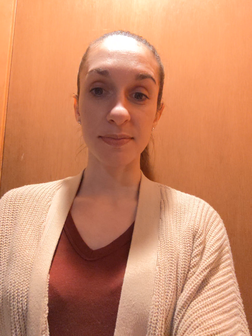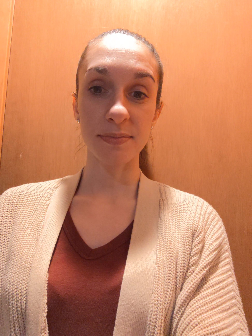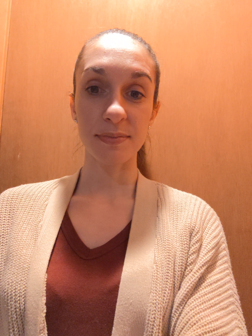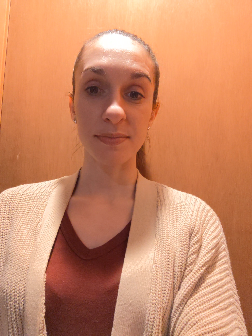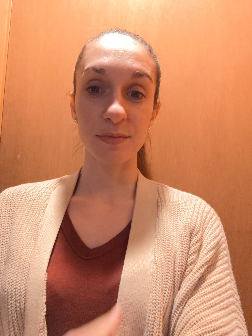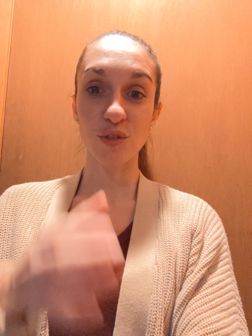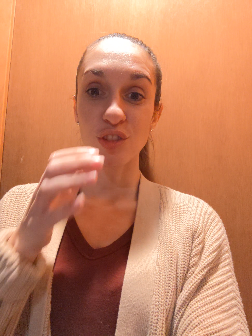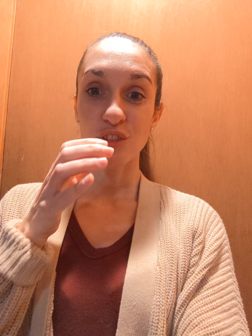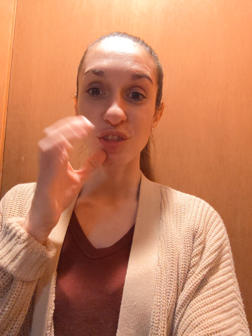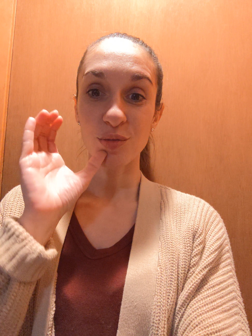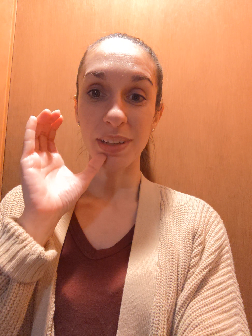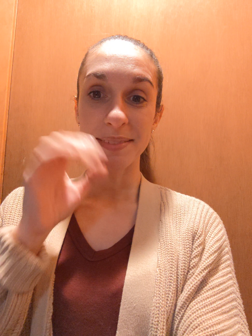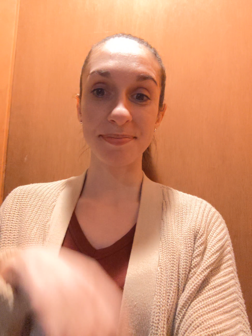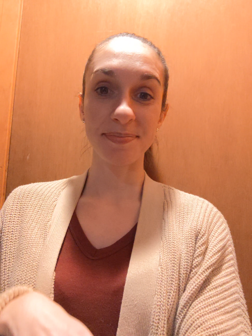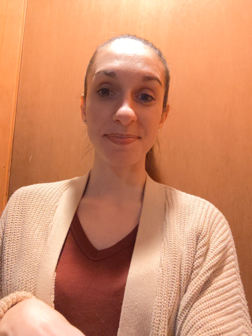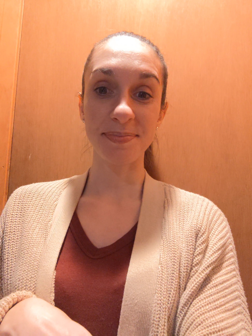drink